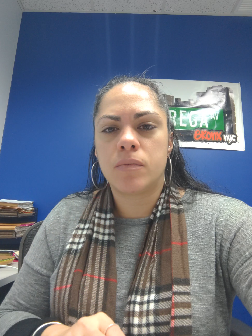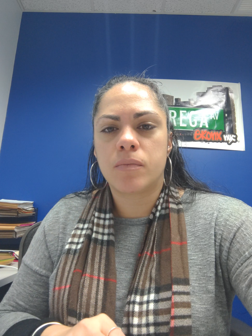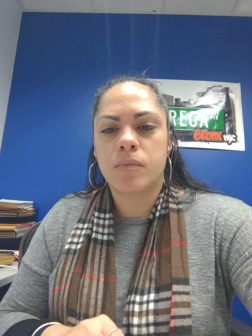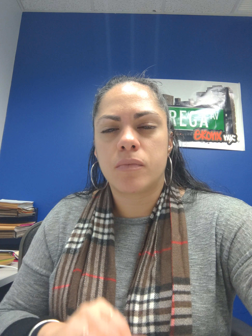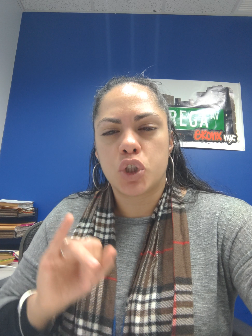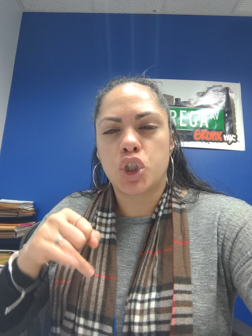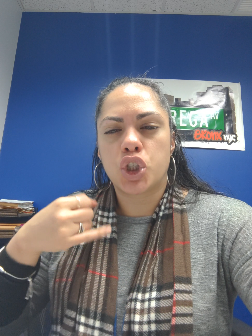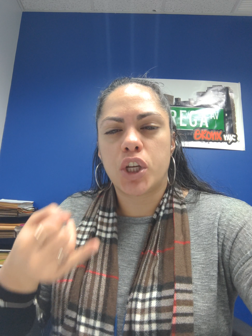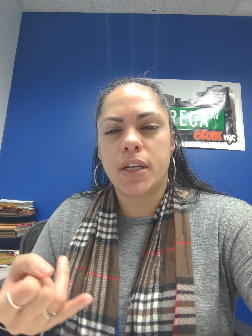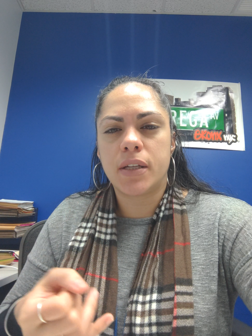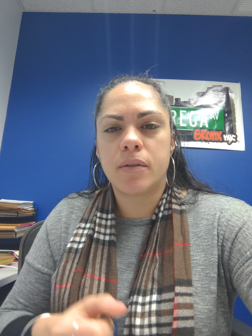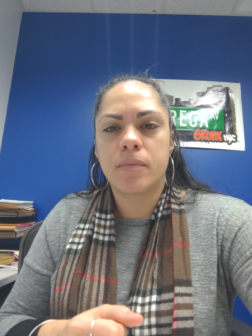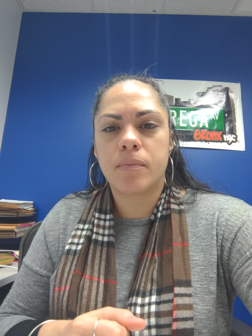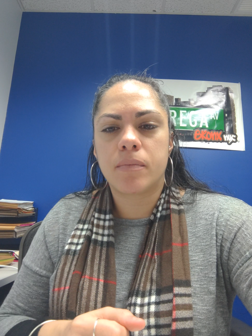jeans